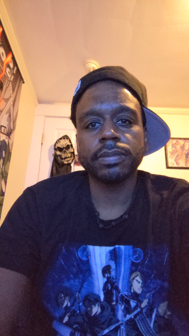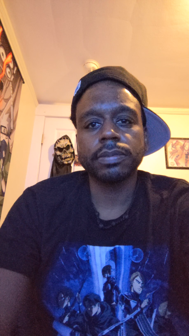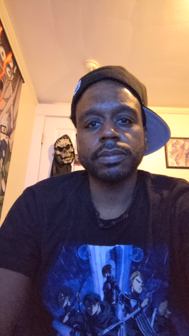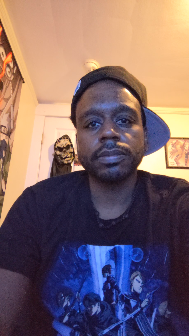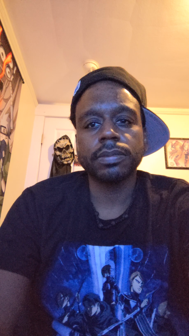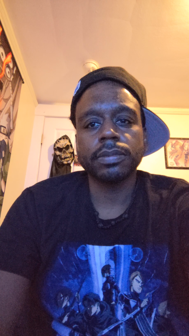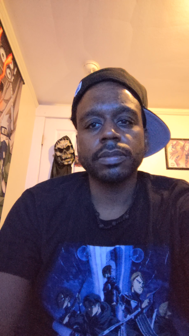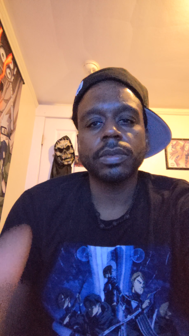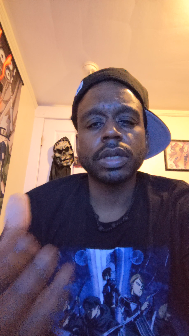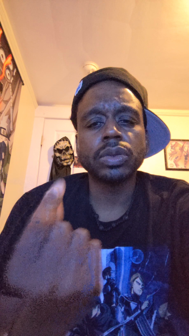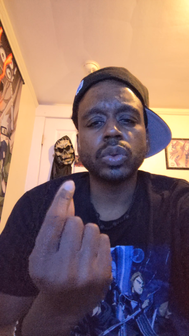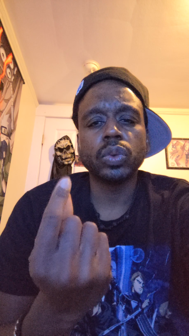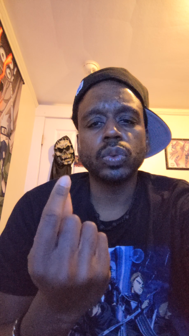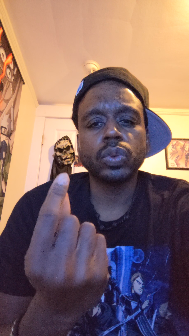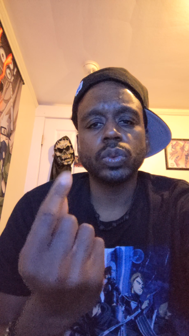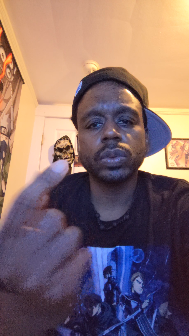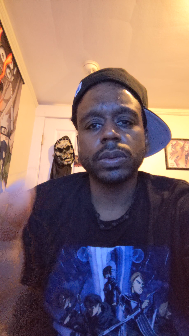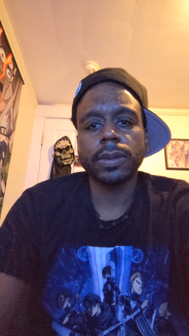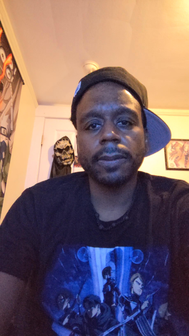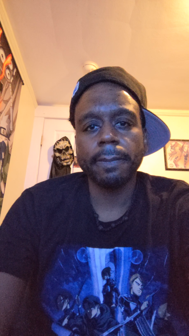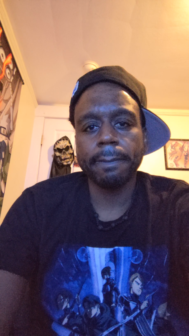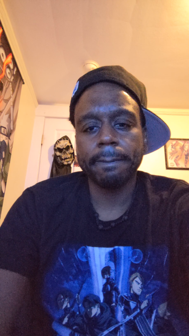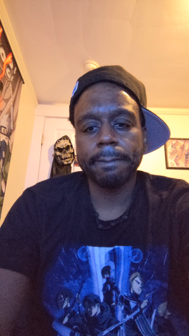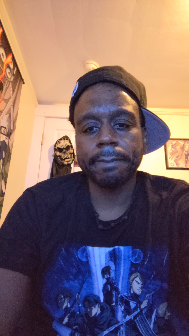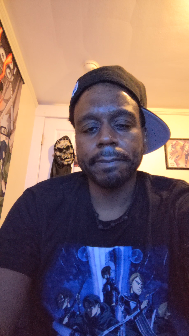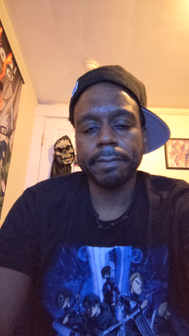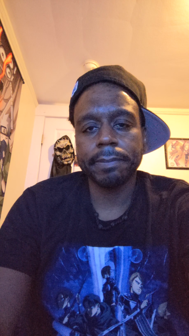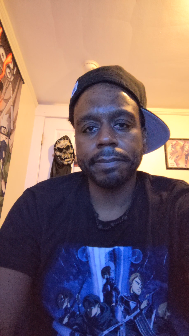do